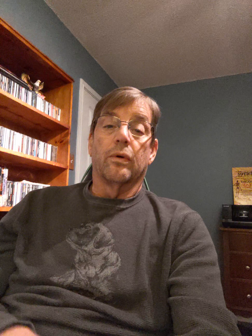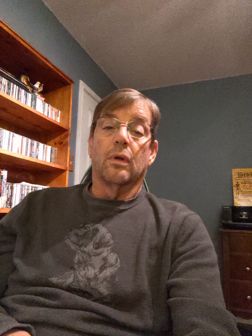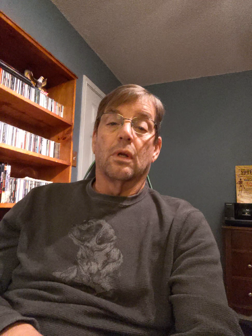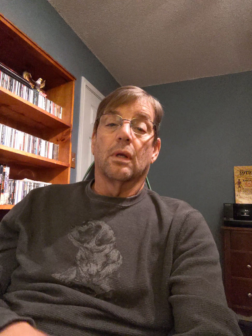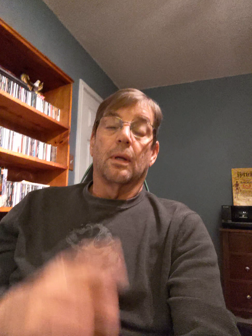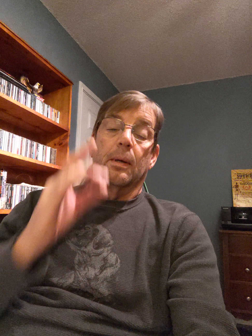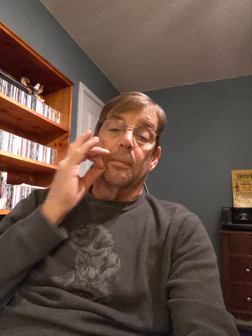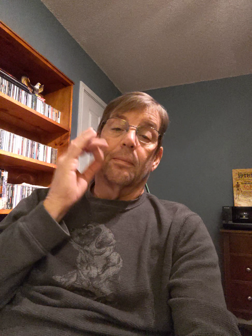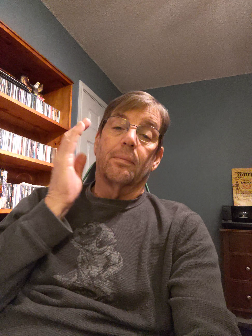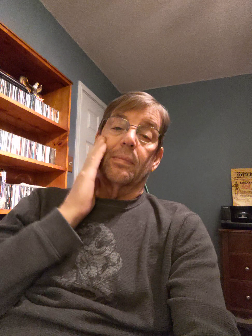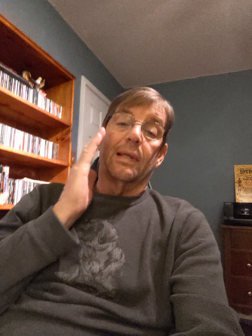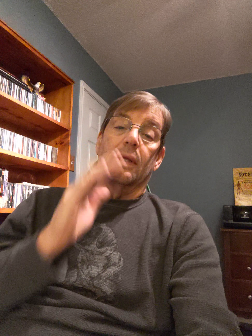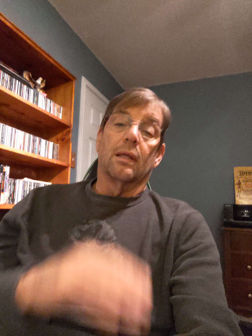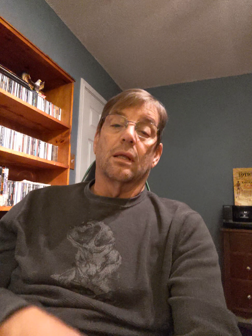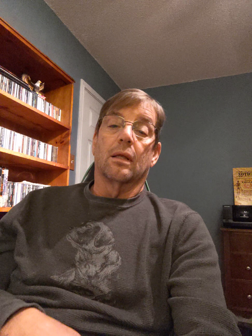bee